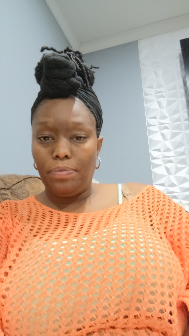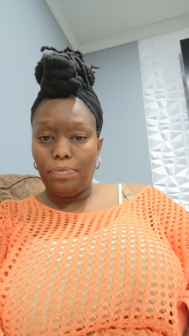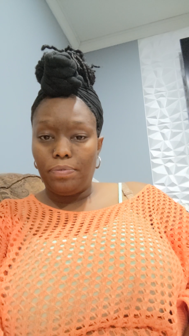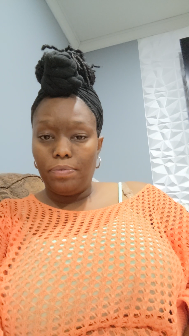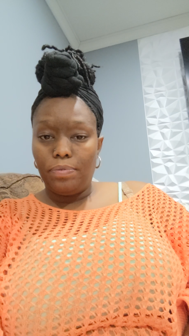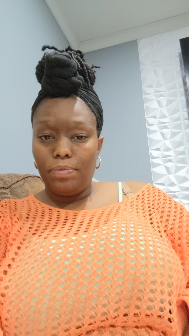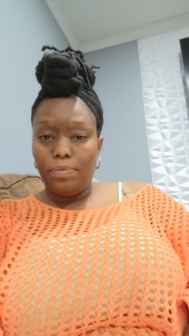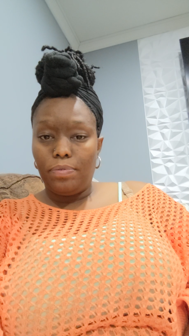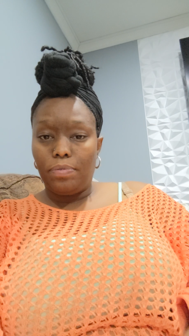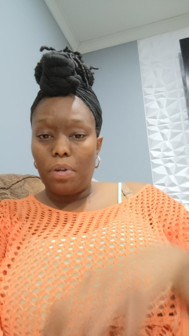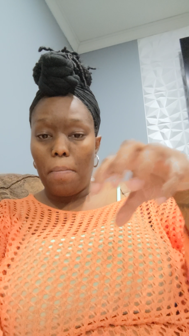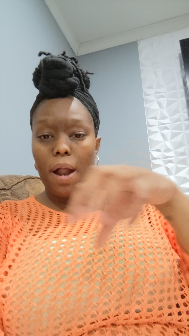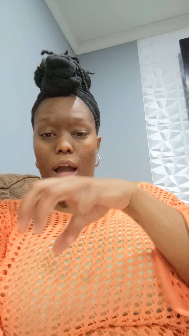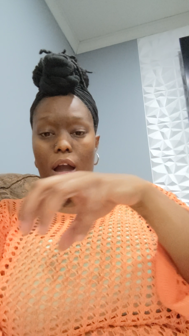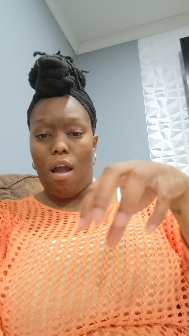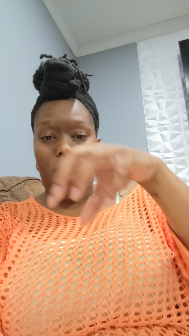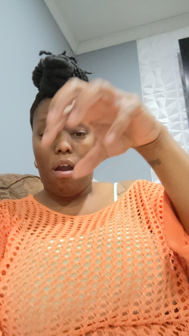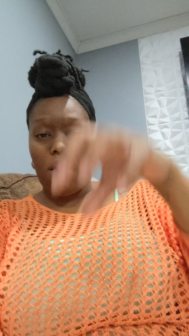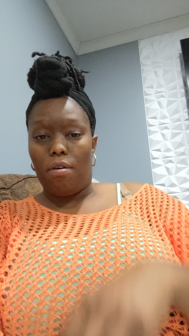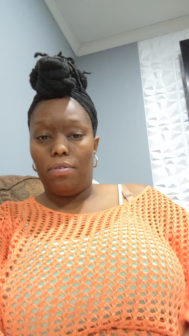block